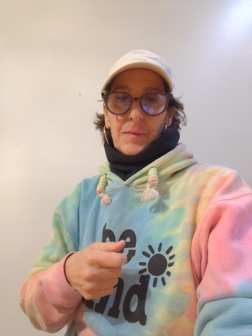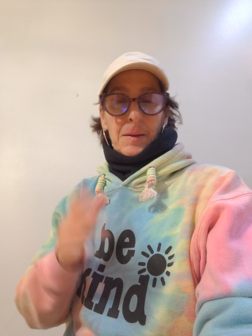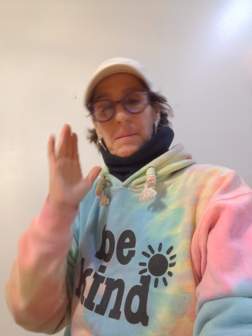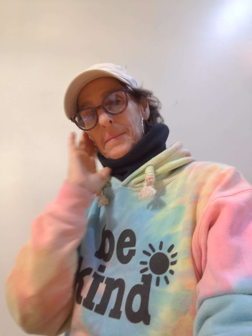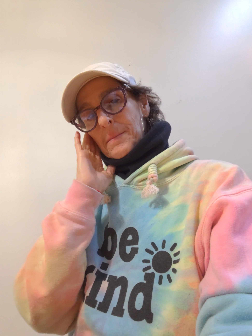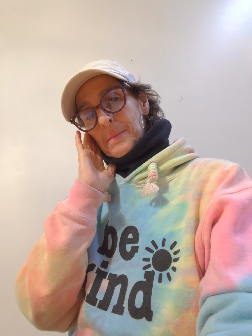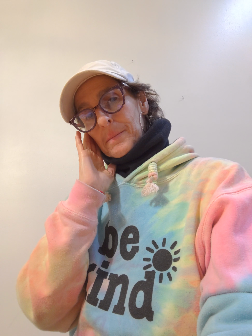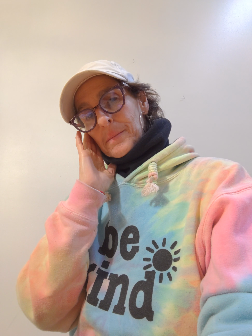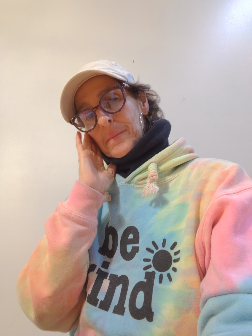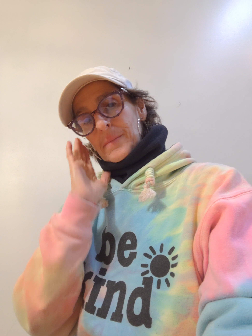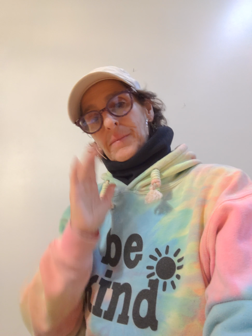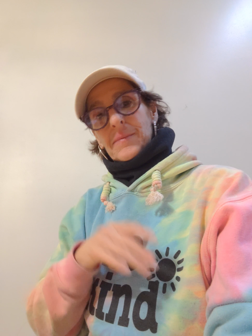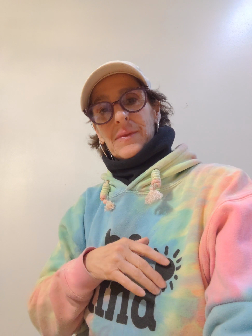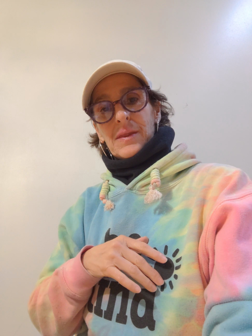bed